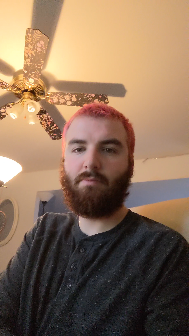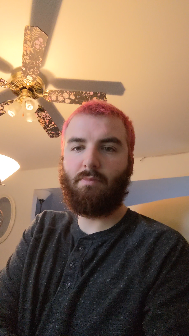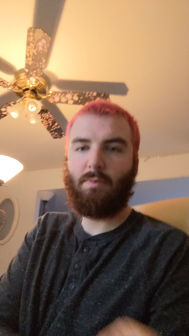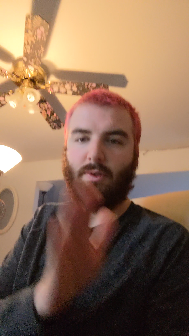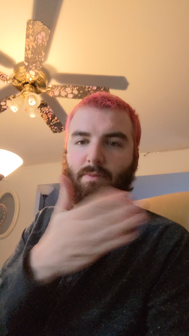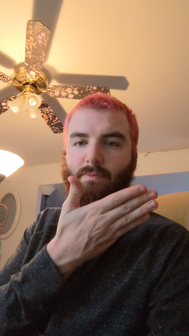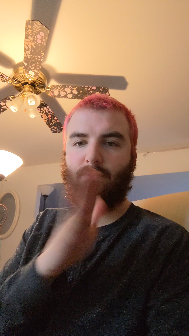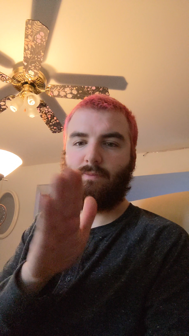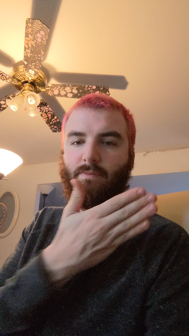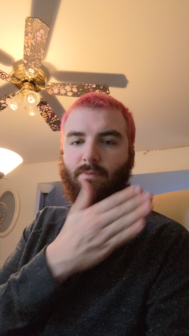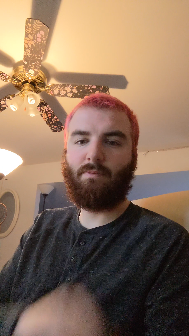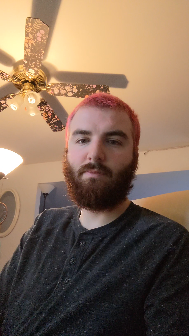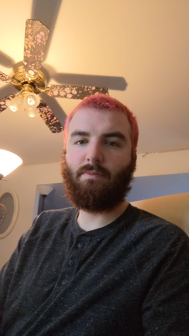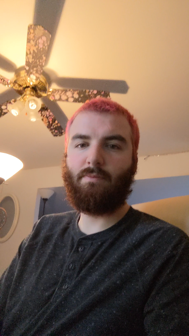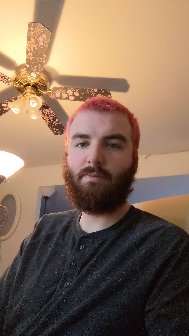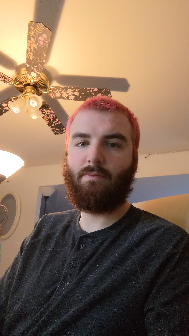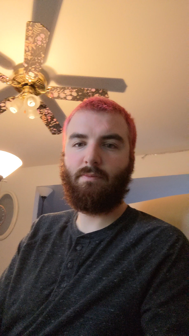share